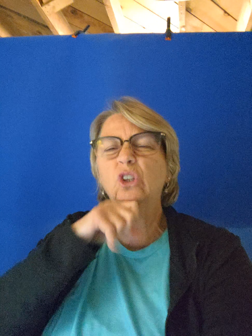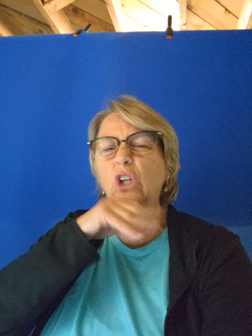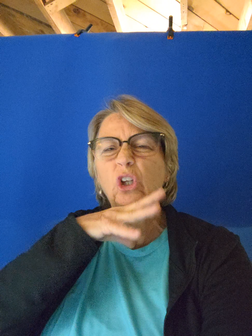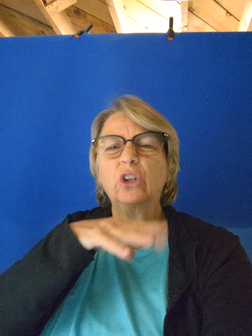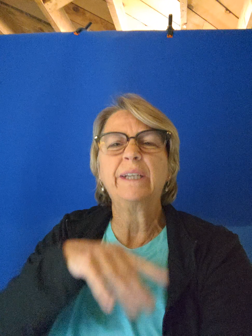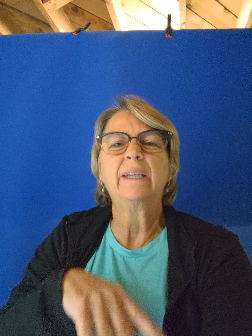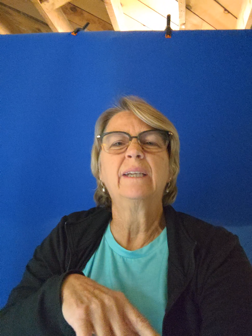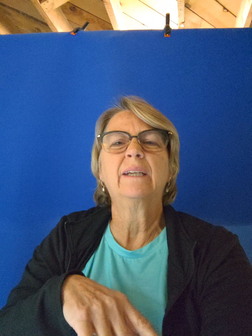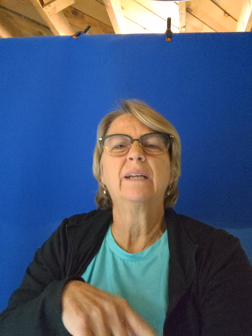dirty